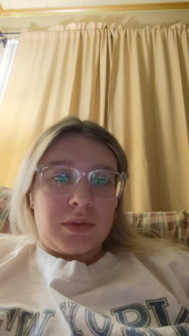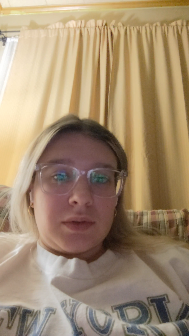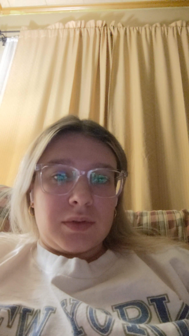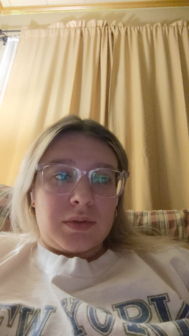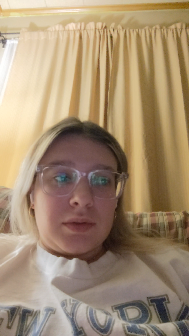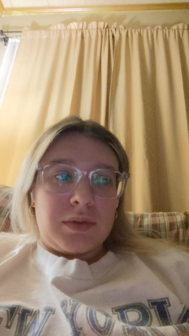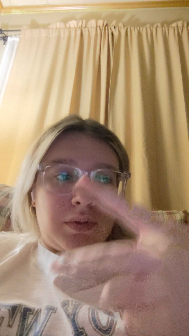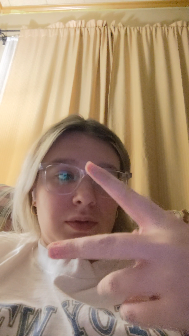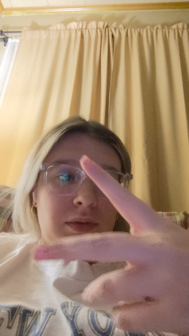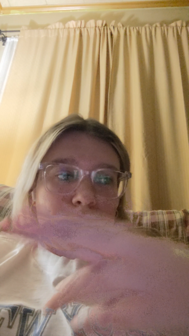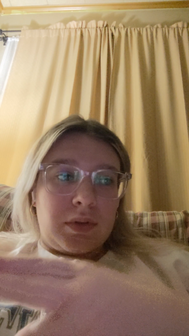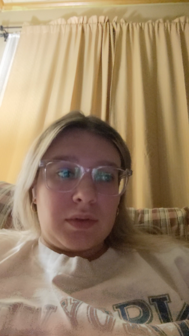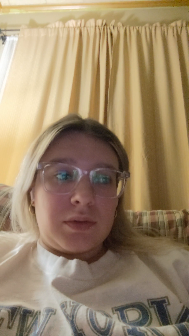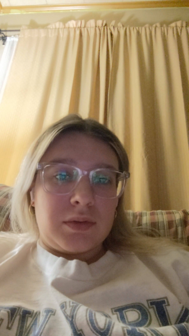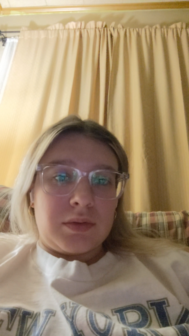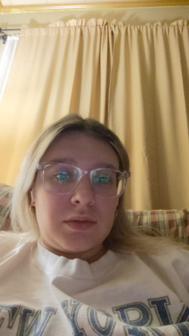cut